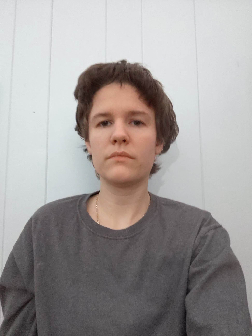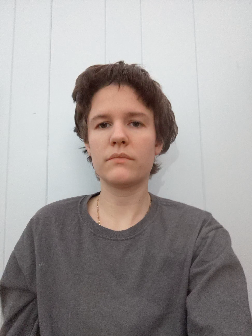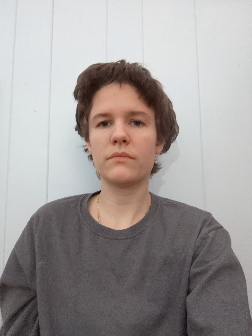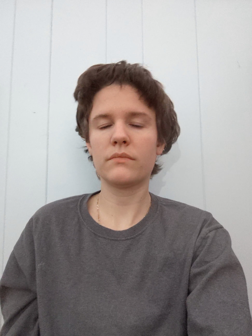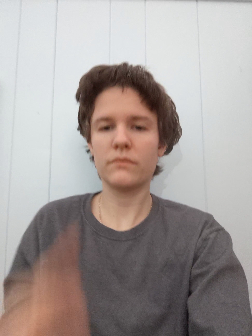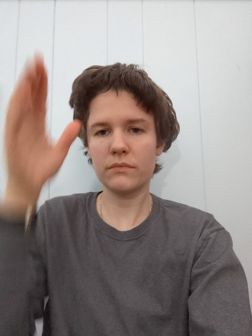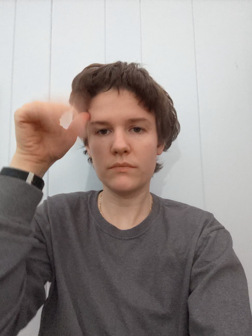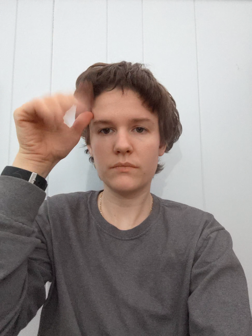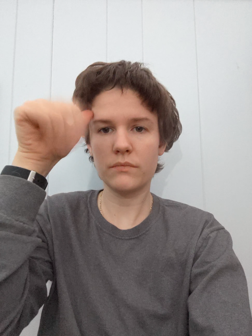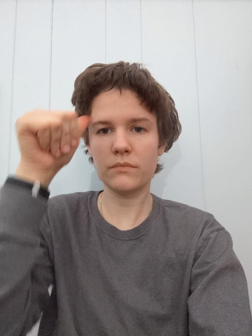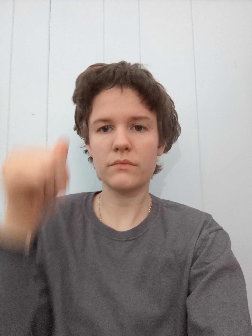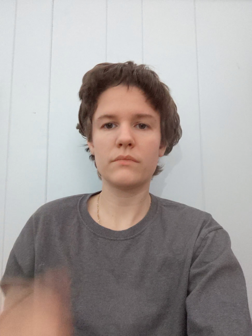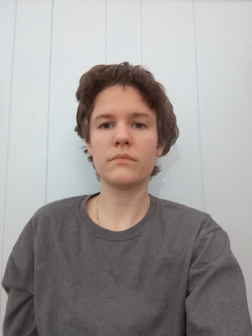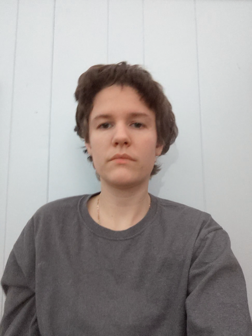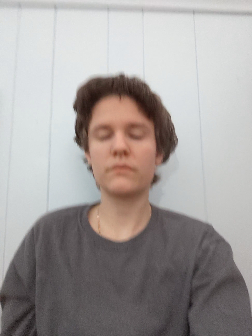donkey